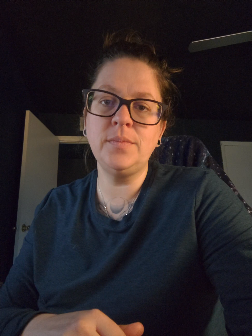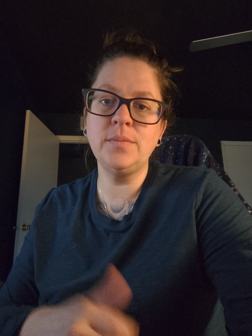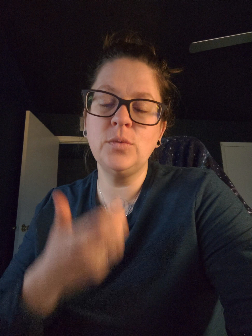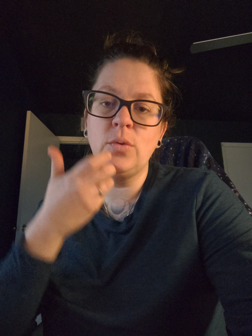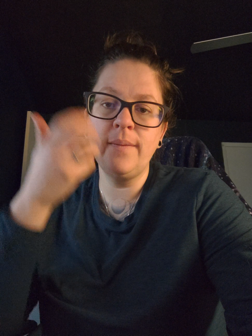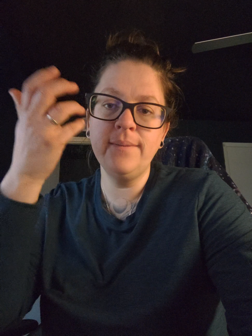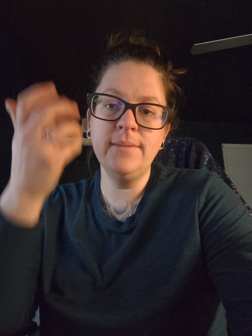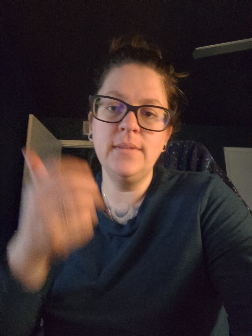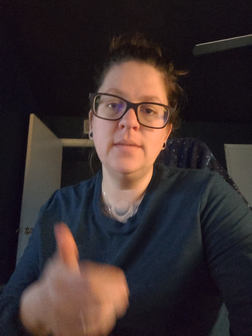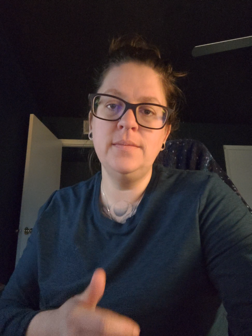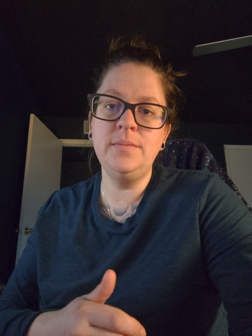giraffe